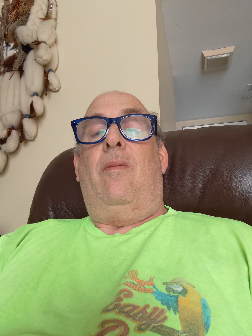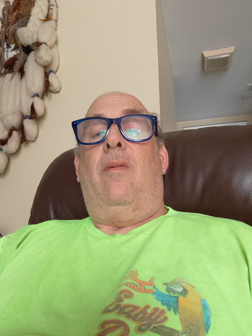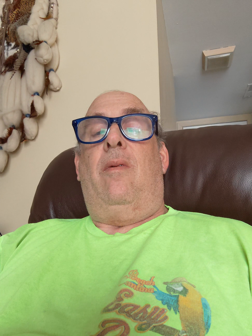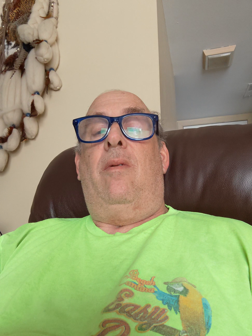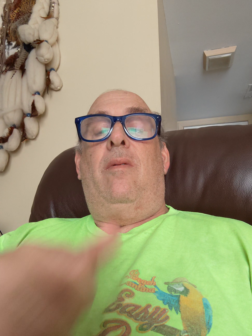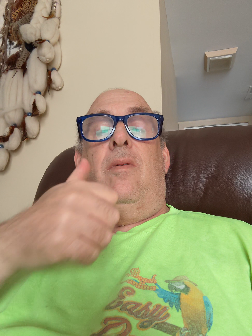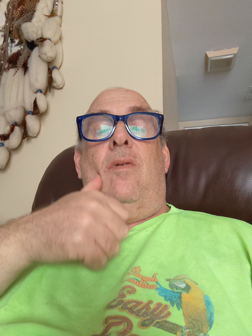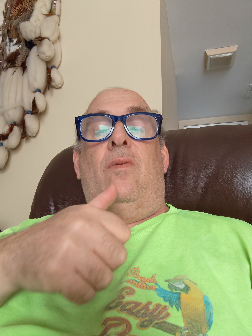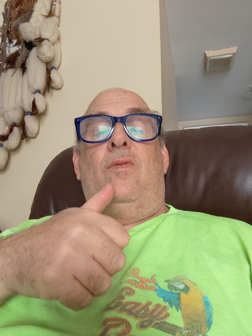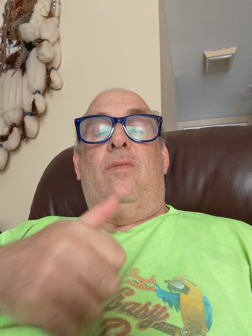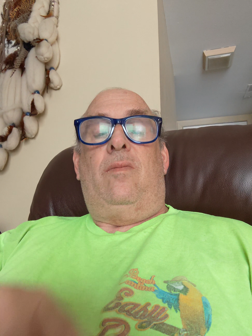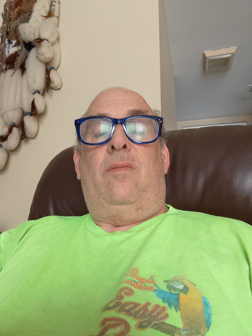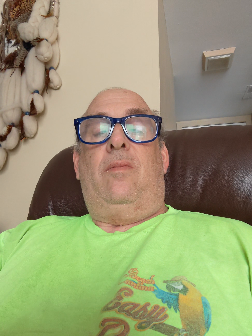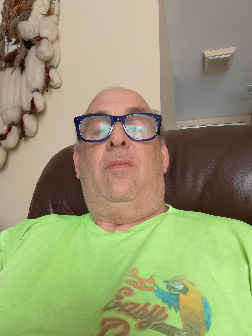girl